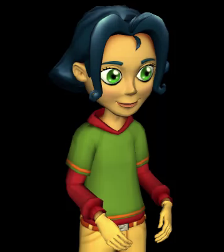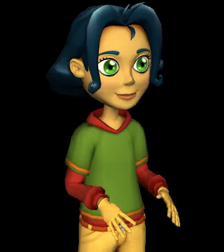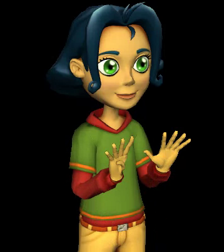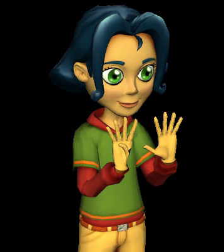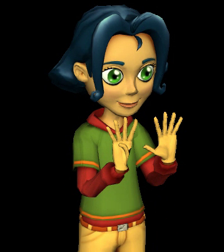9